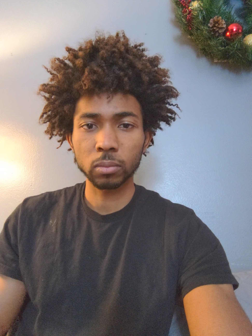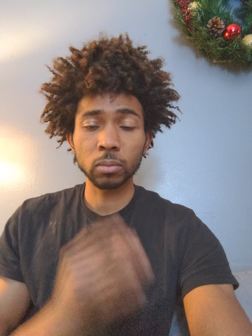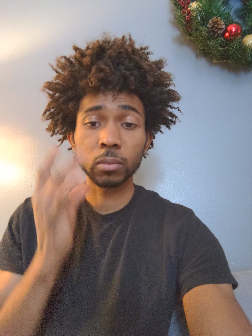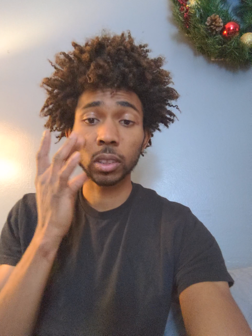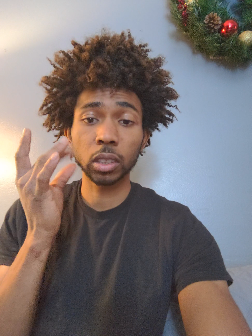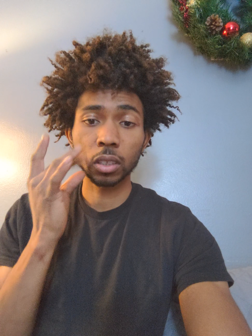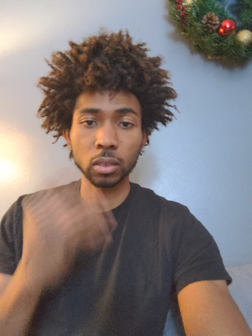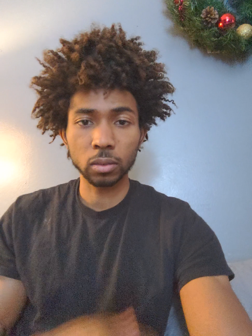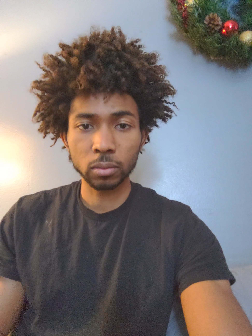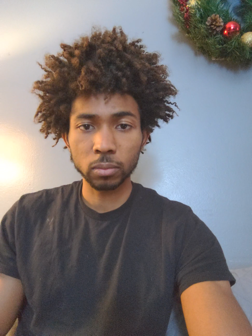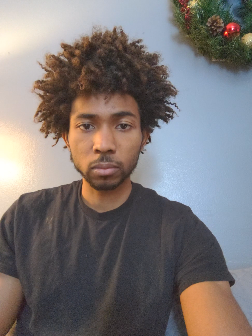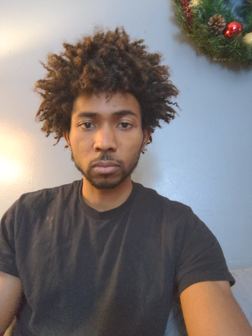cat